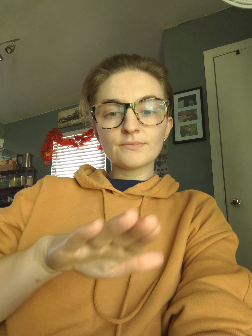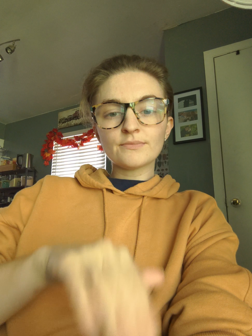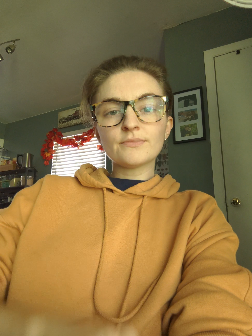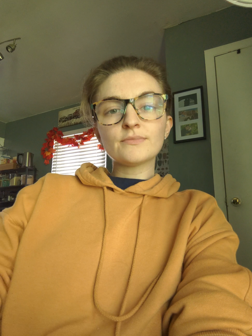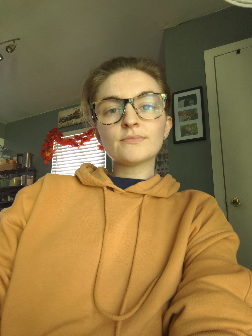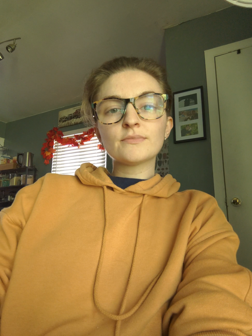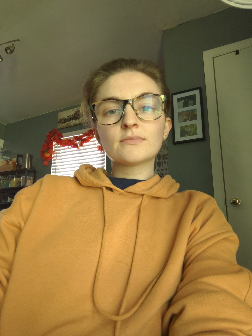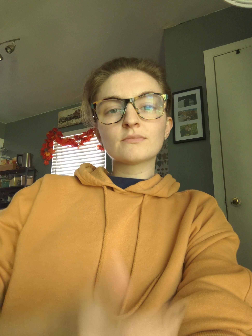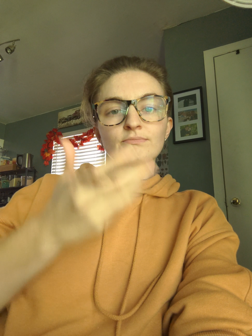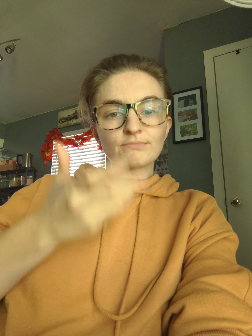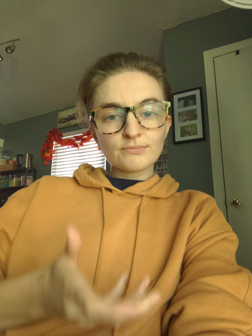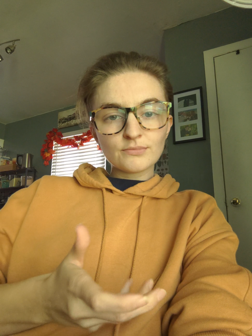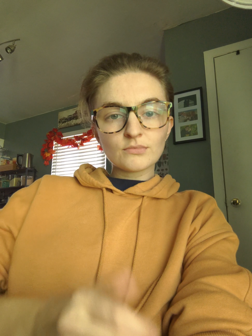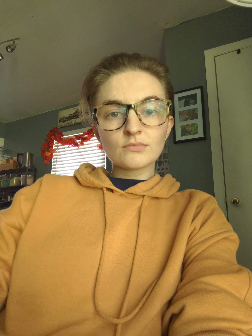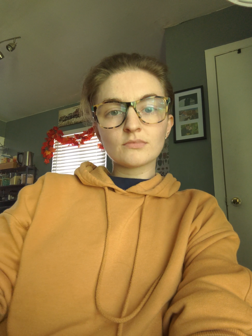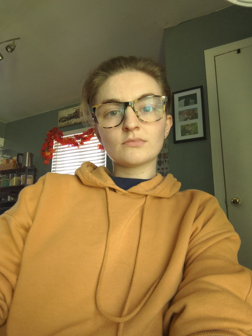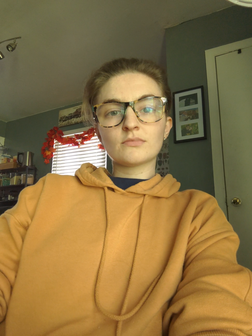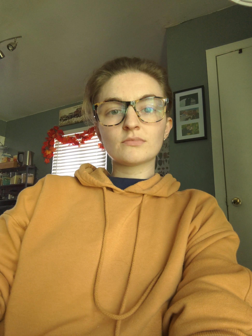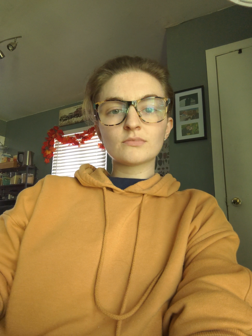heavy